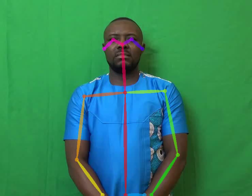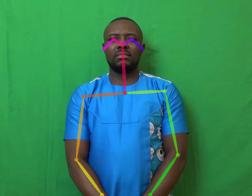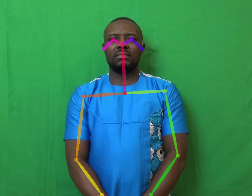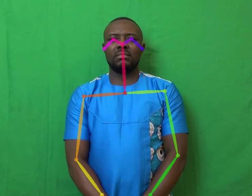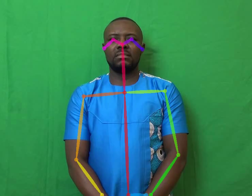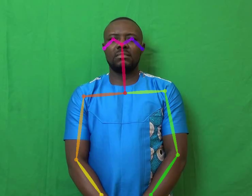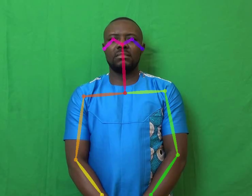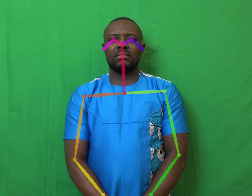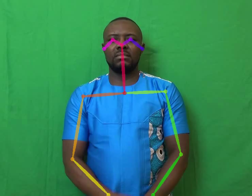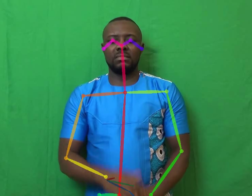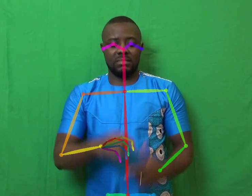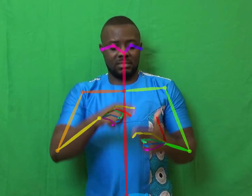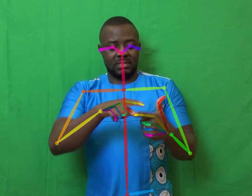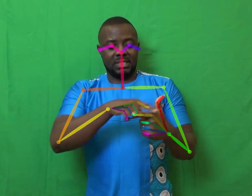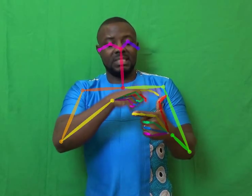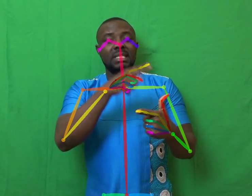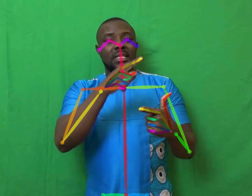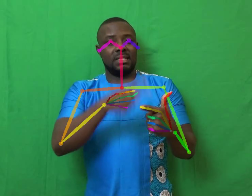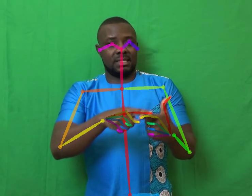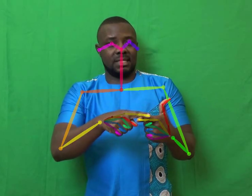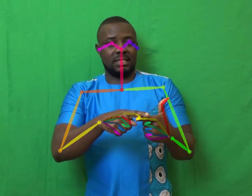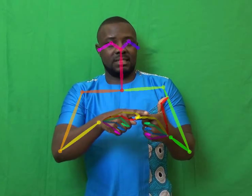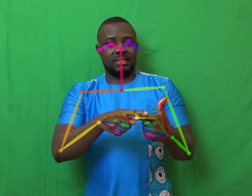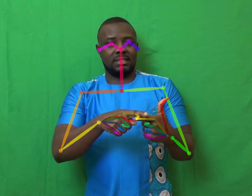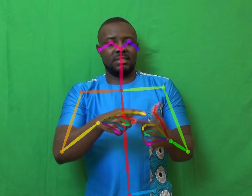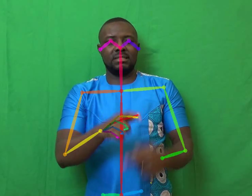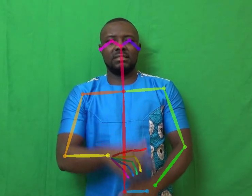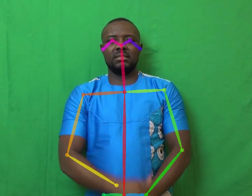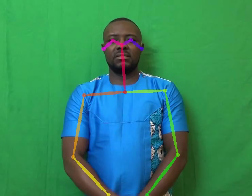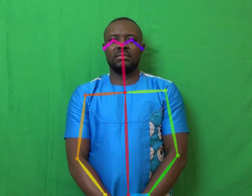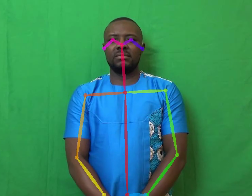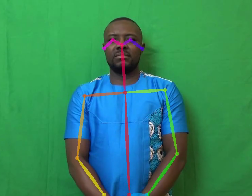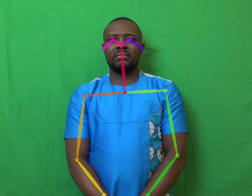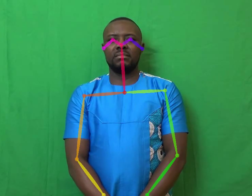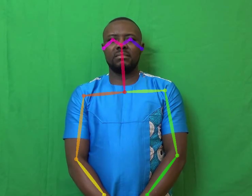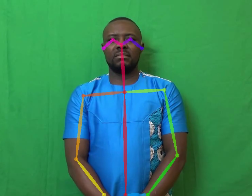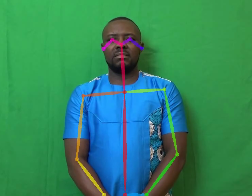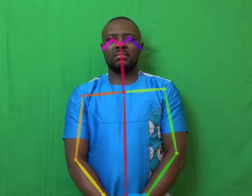next